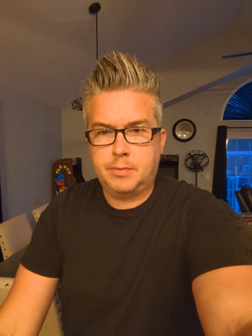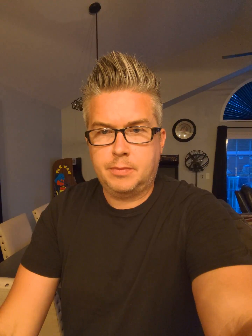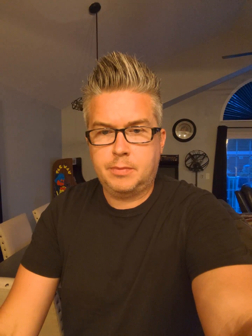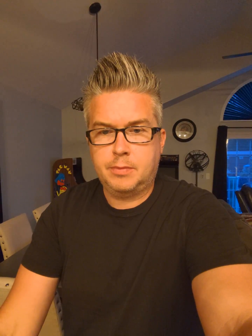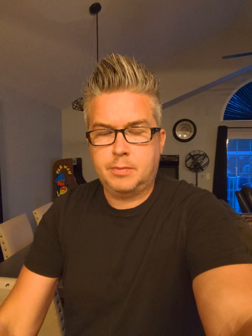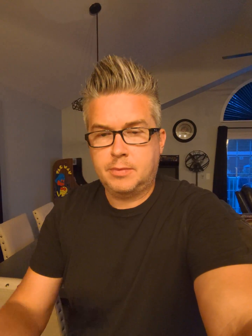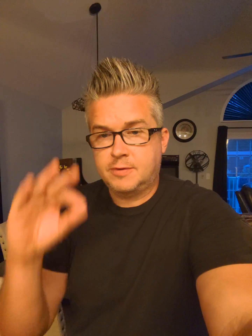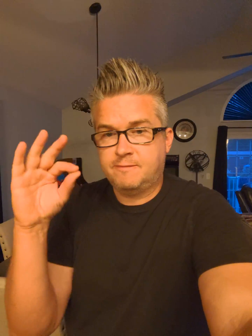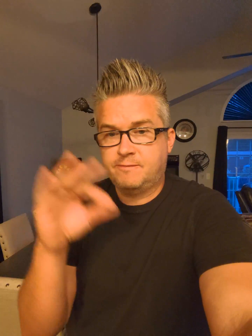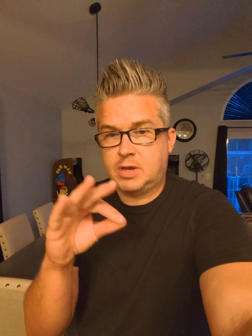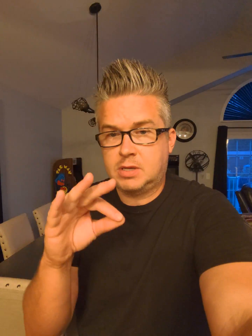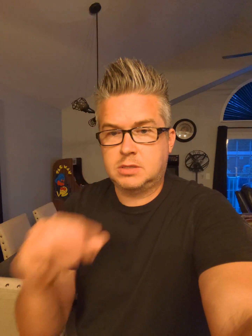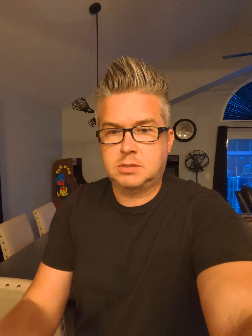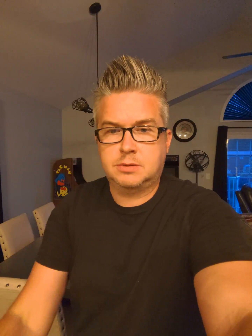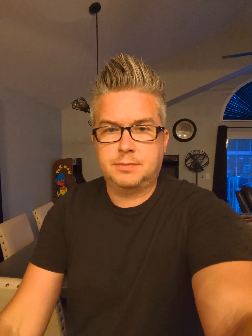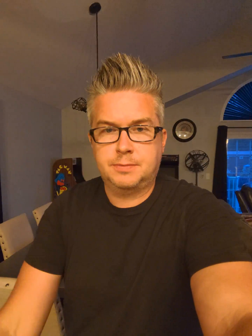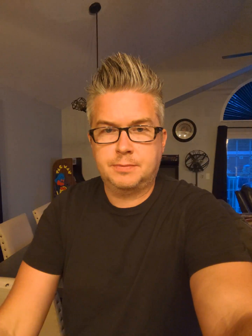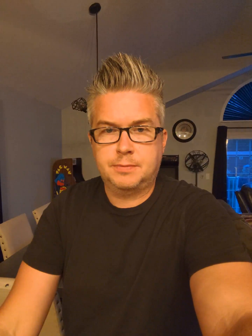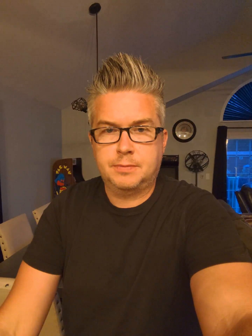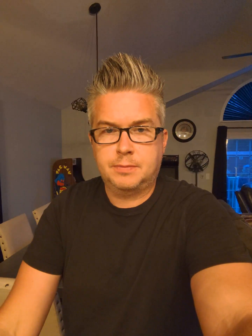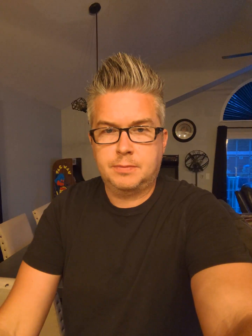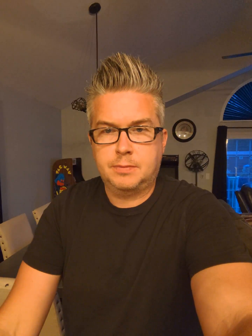fit